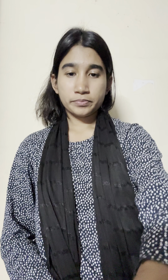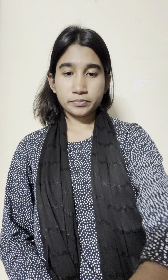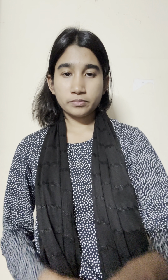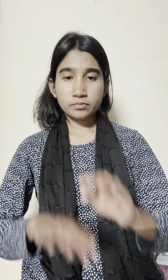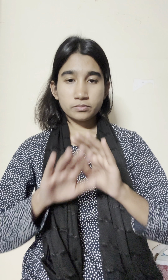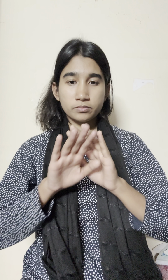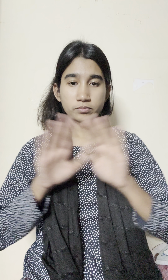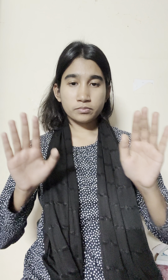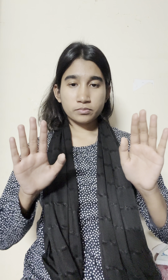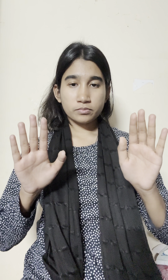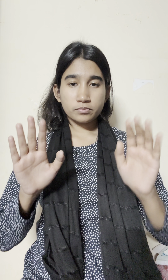না